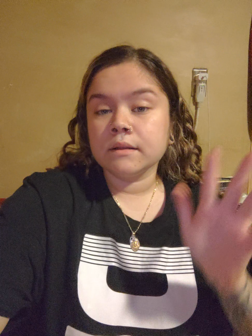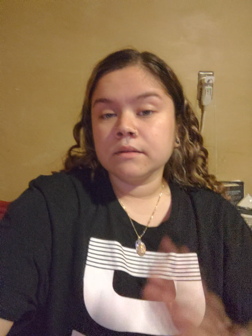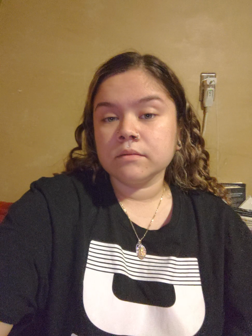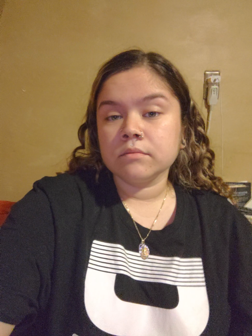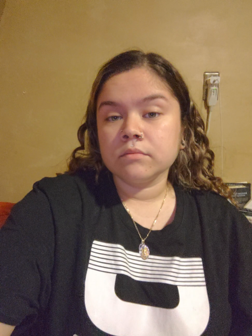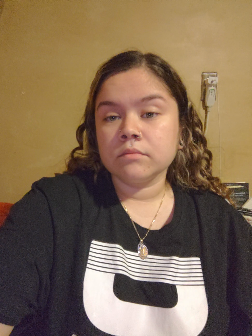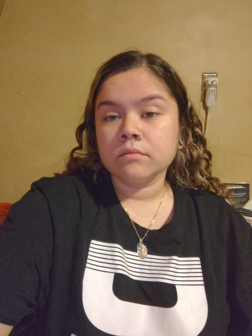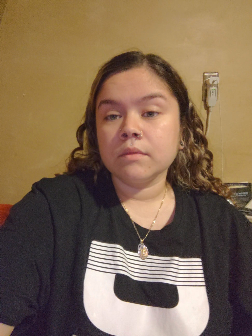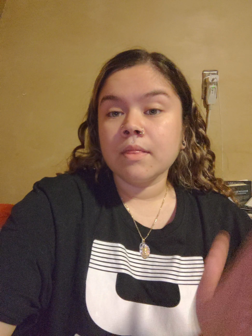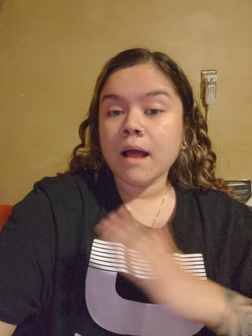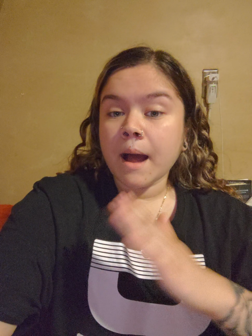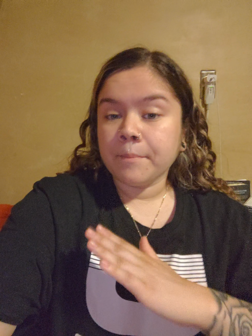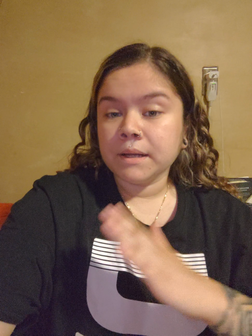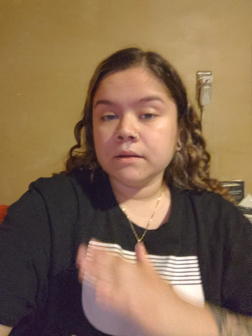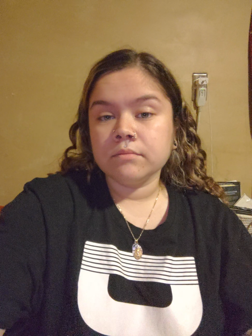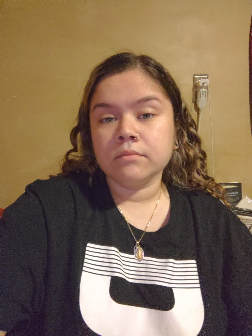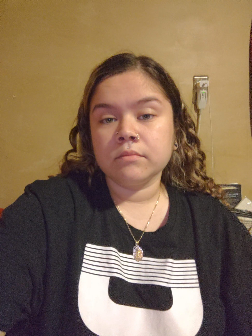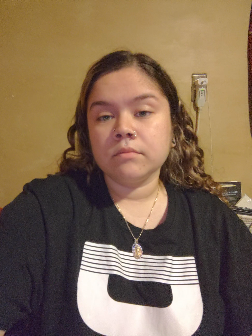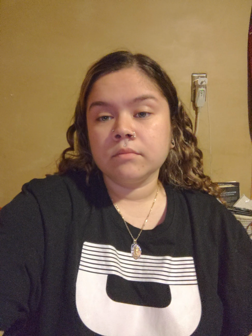clap